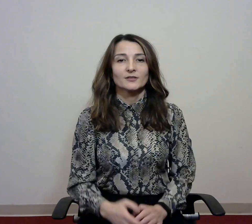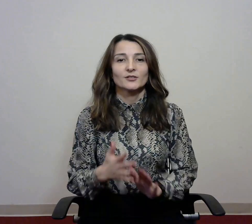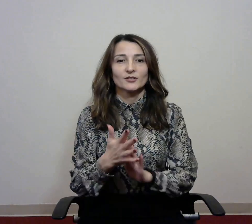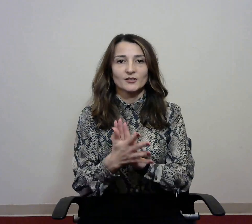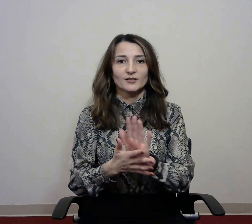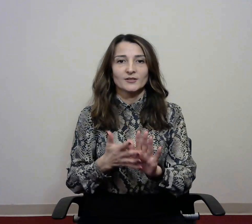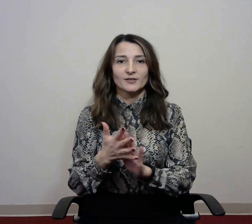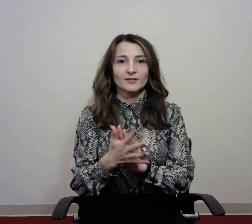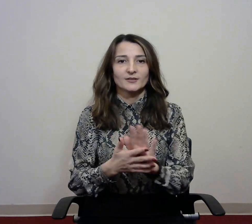işarə